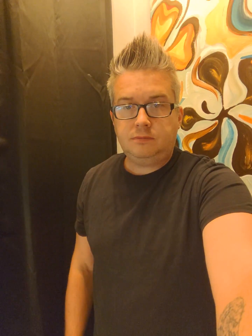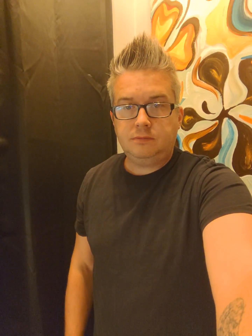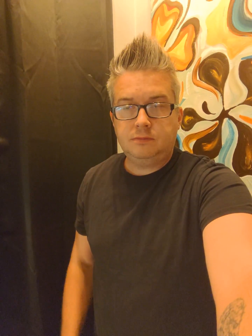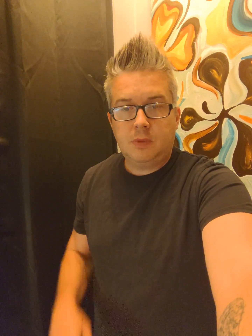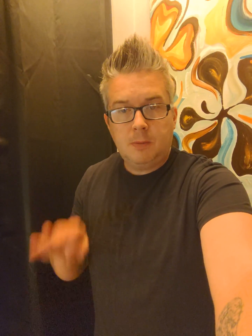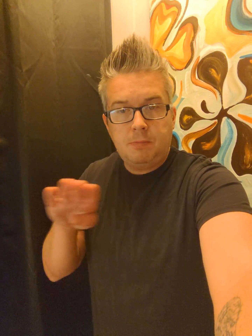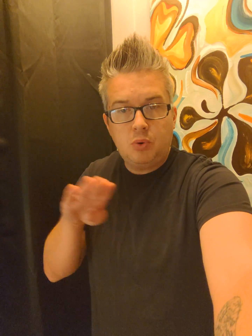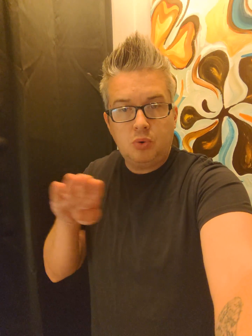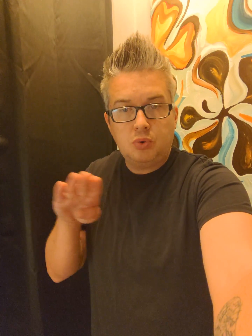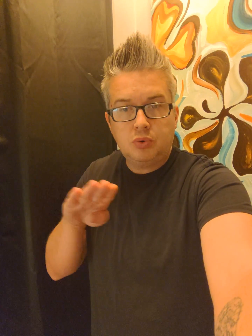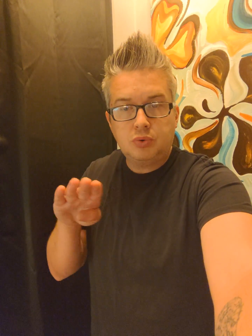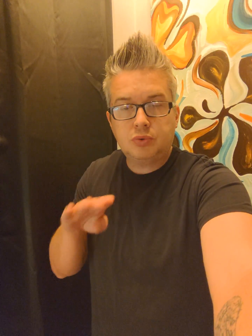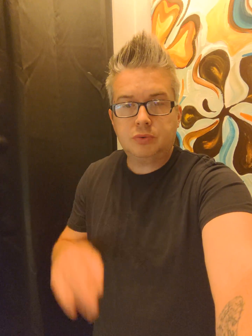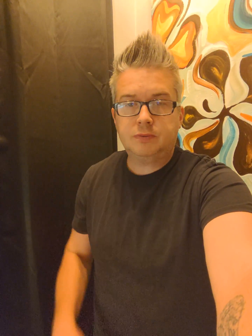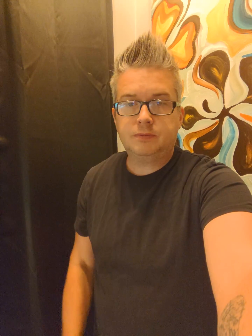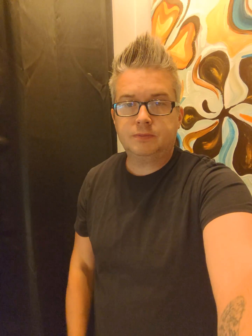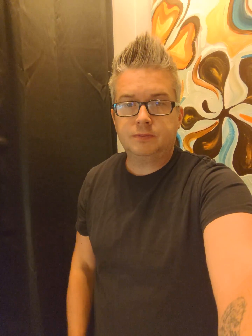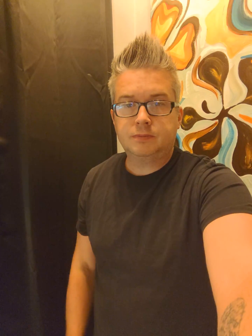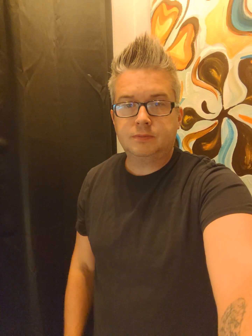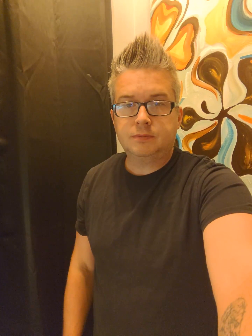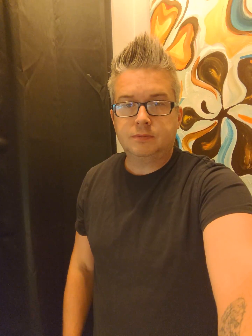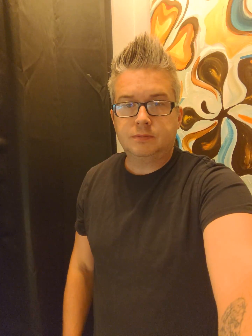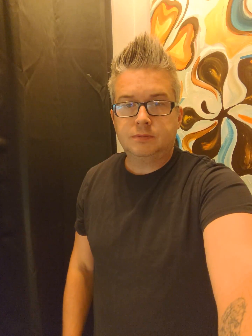boots